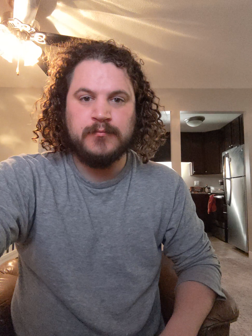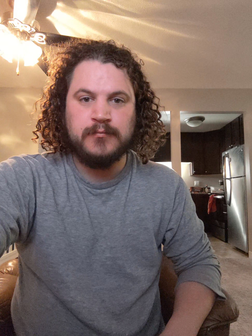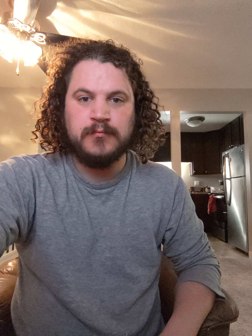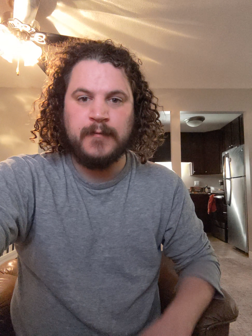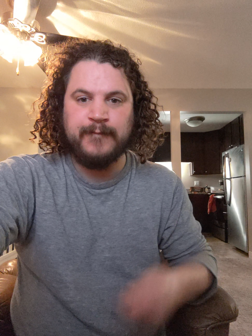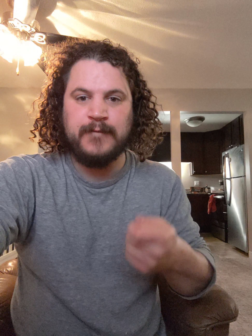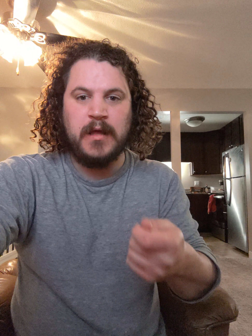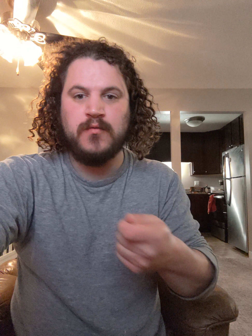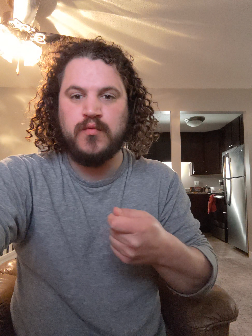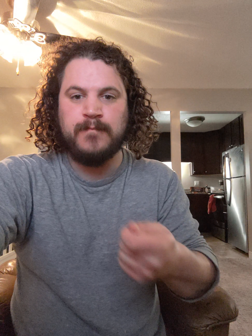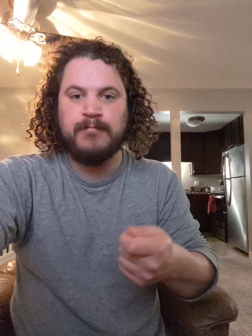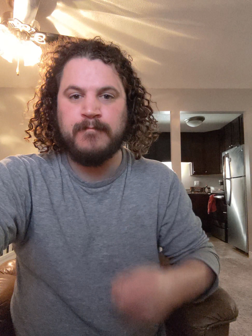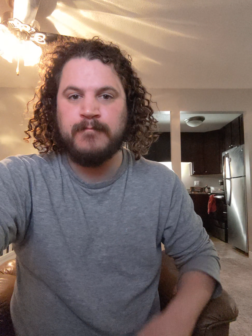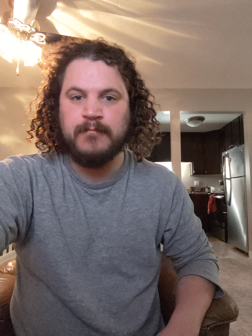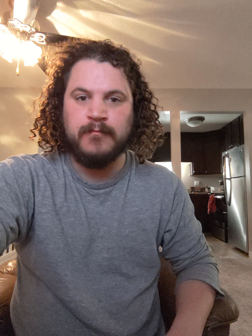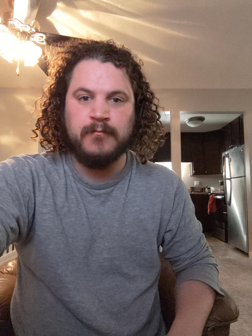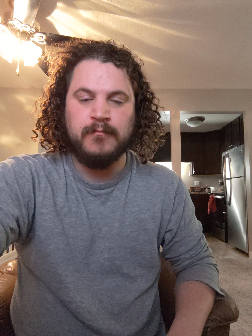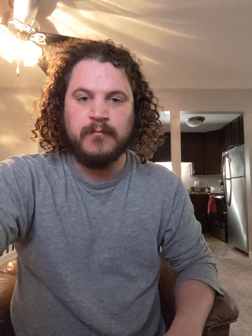vacuum